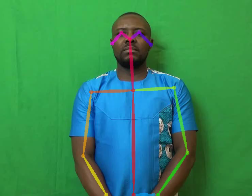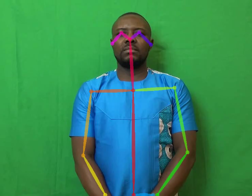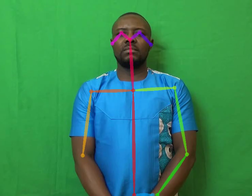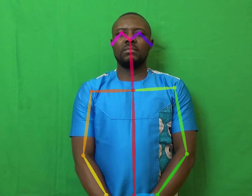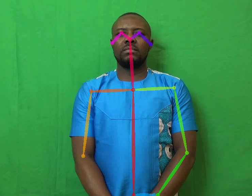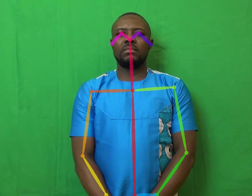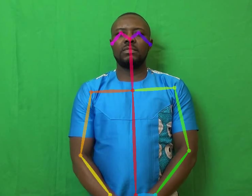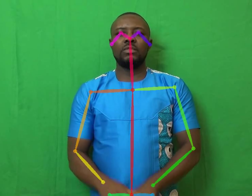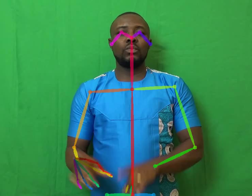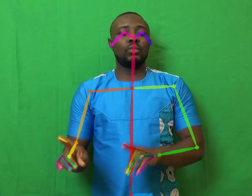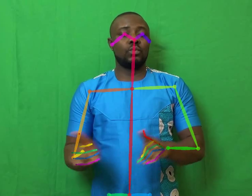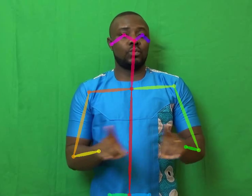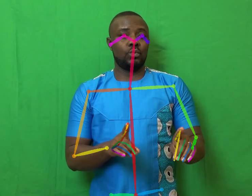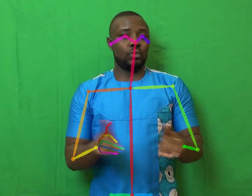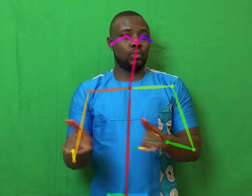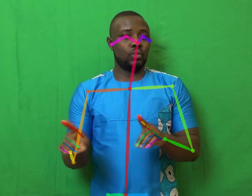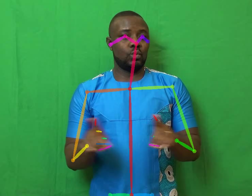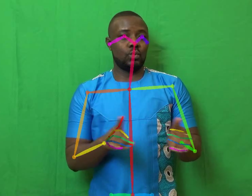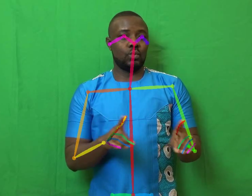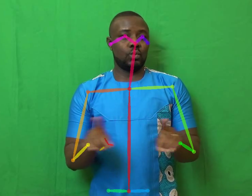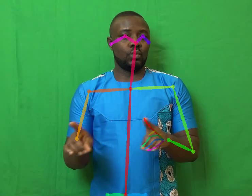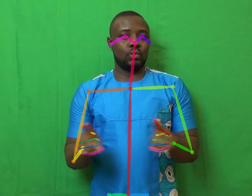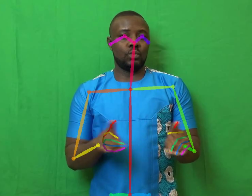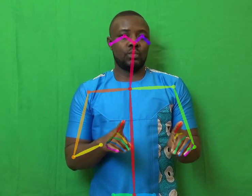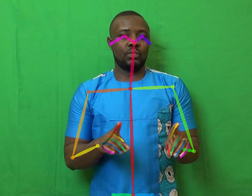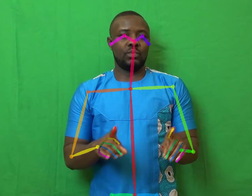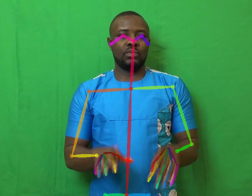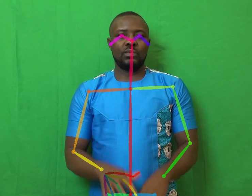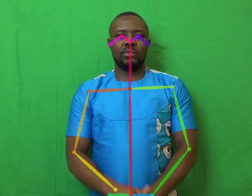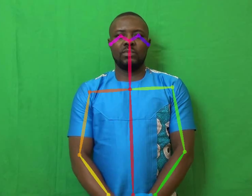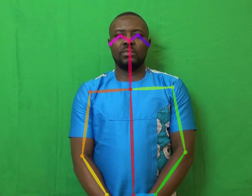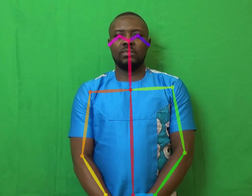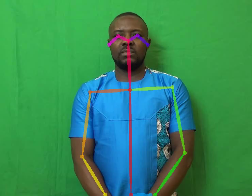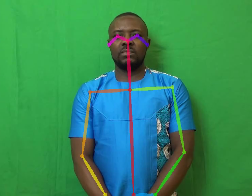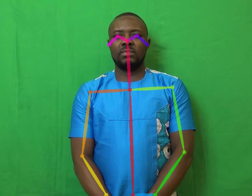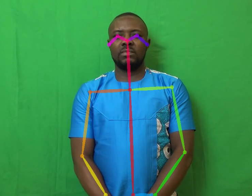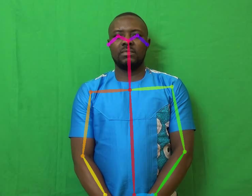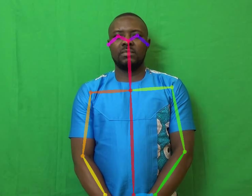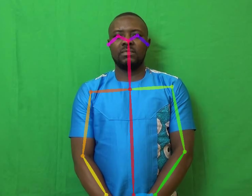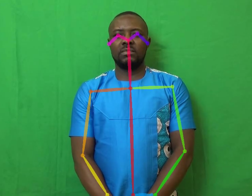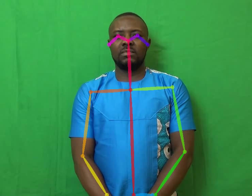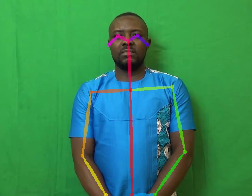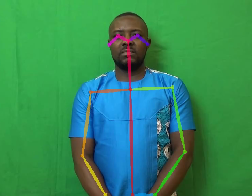do